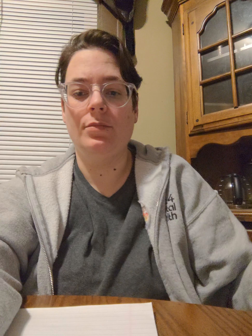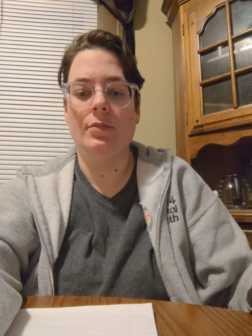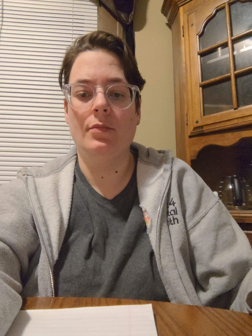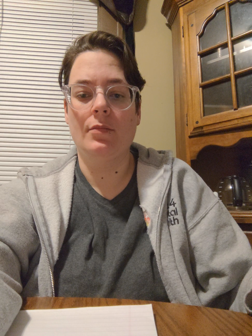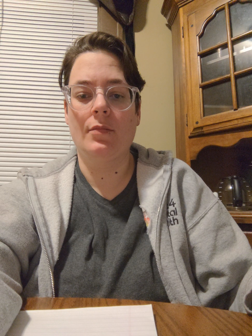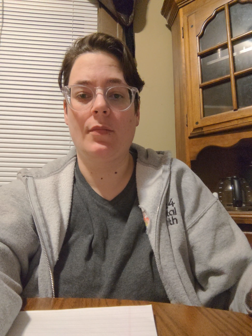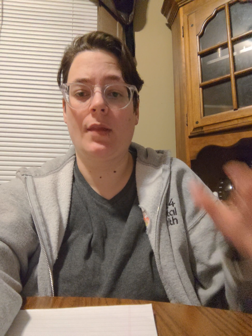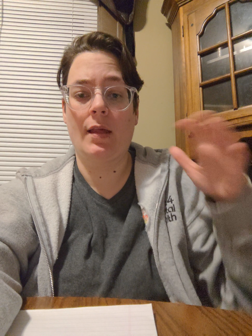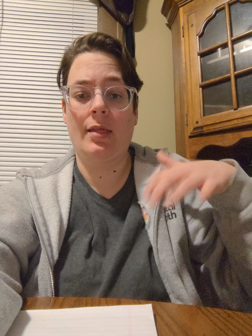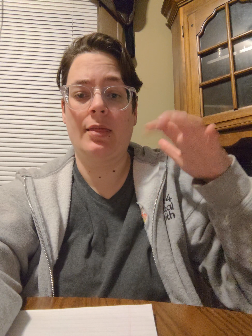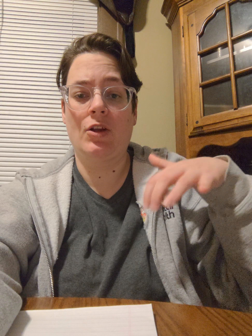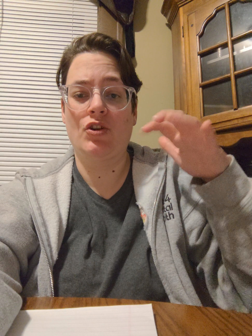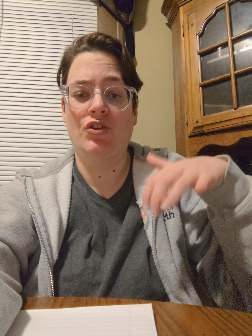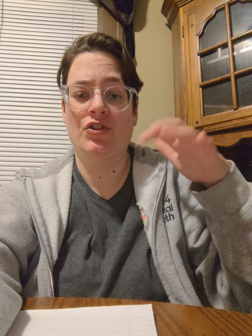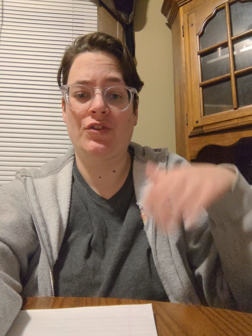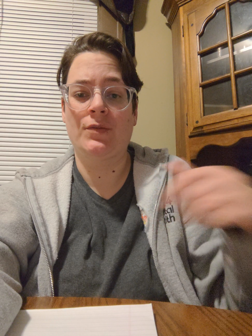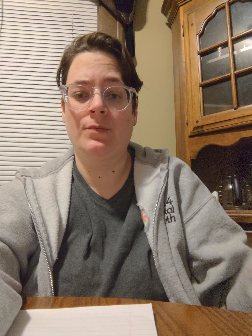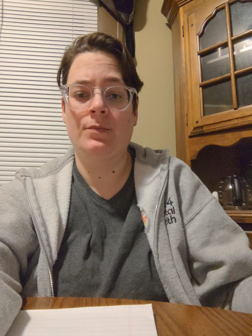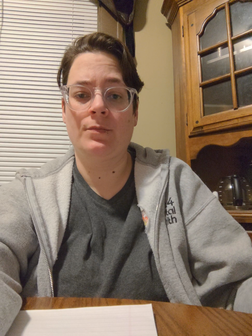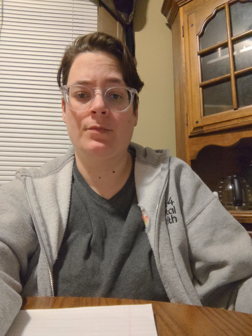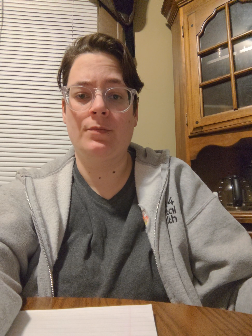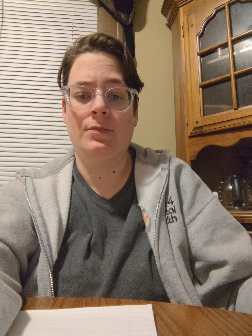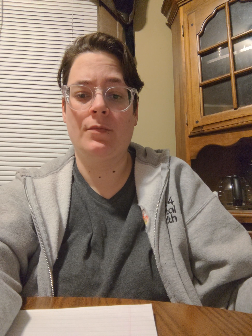alligator